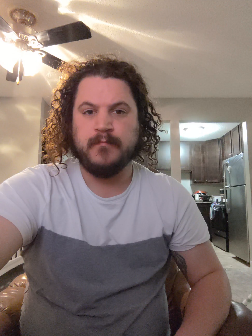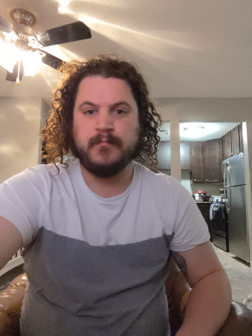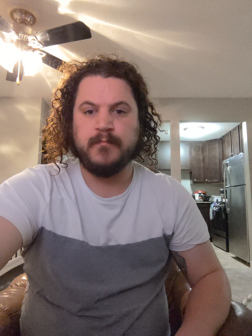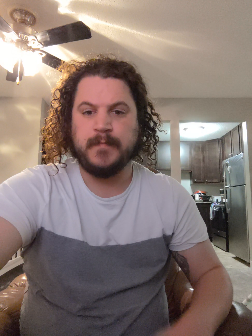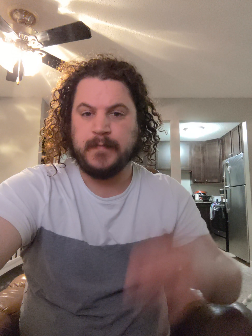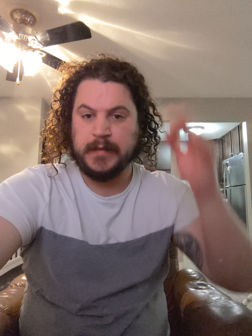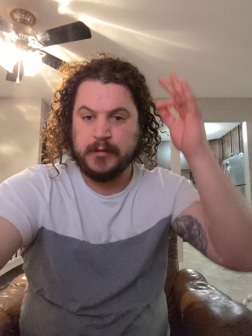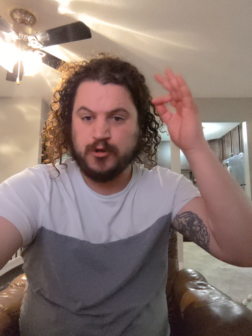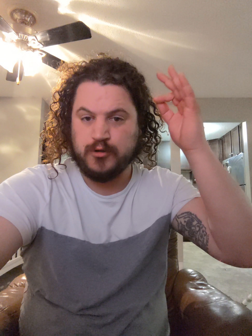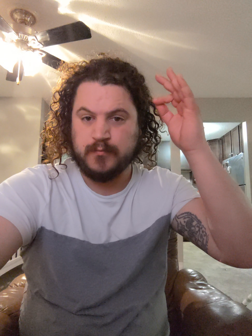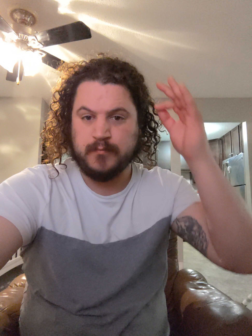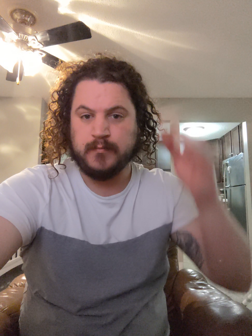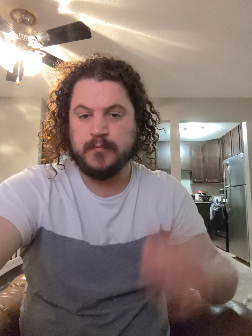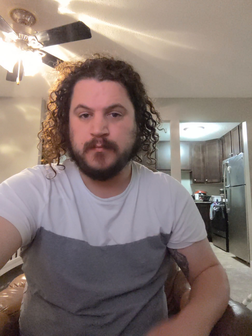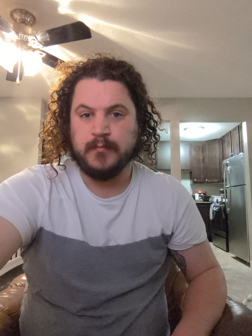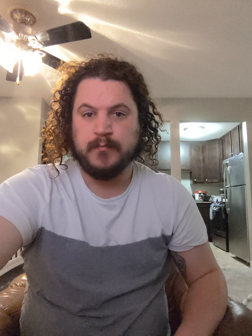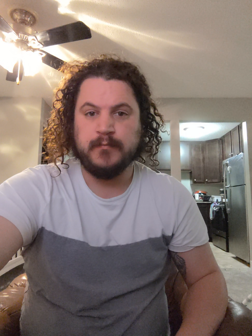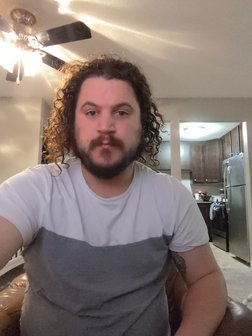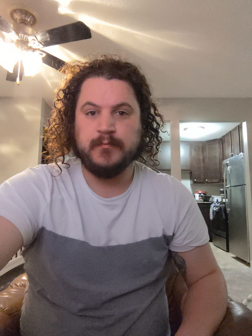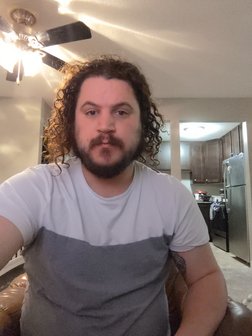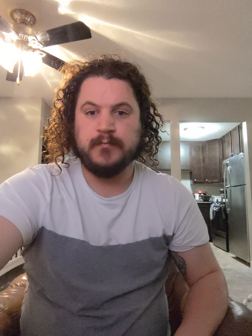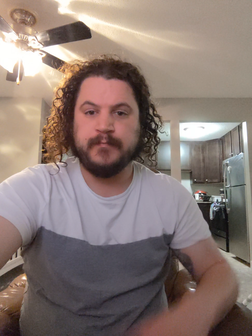hair